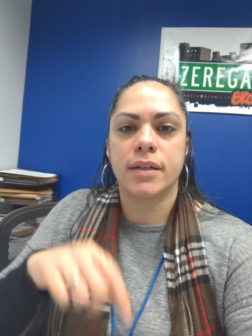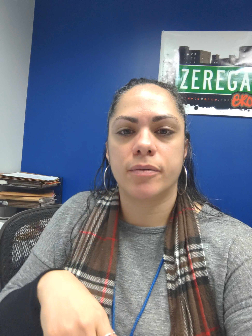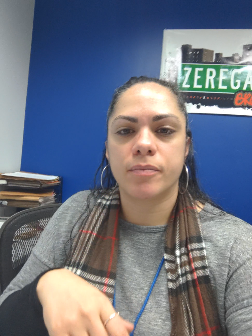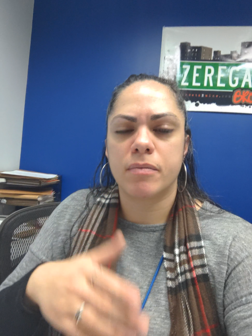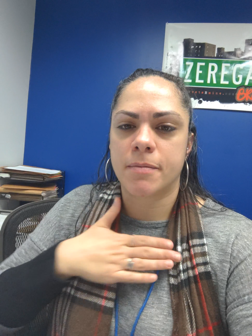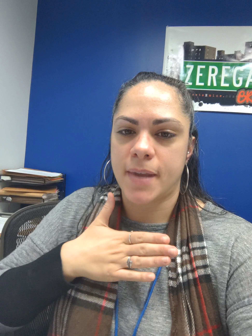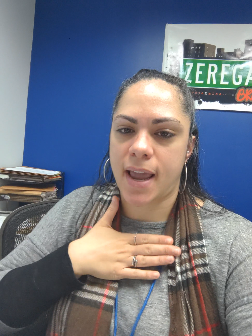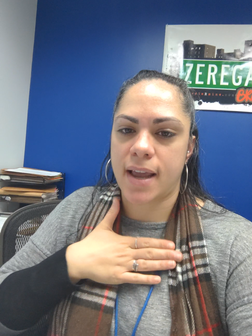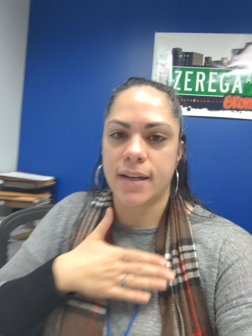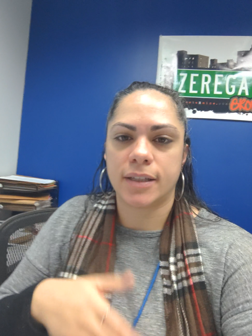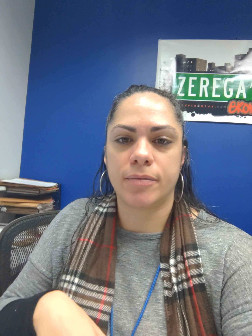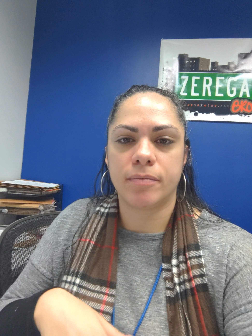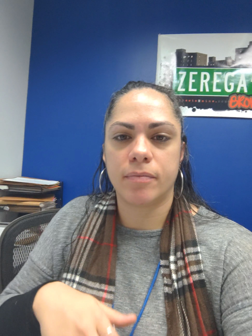my